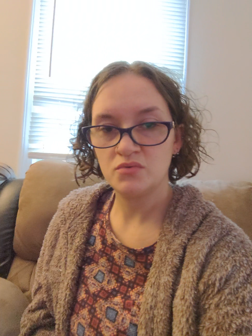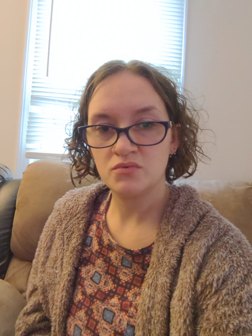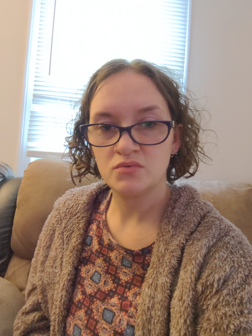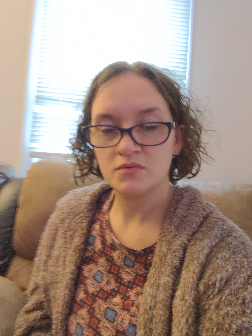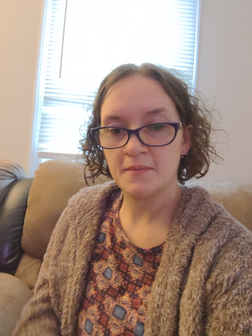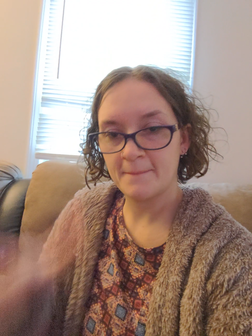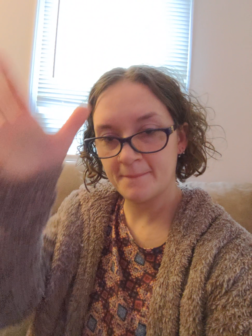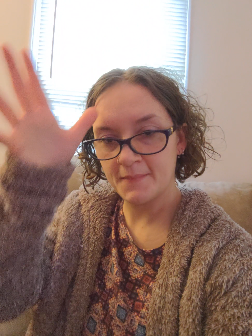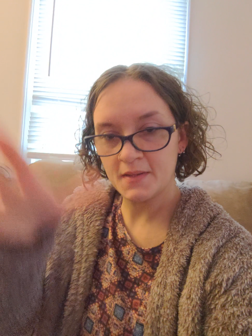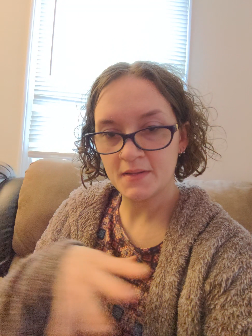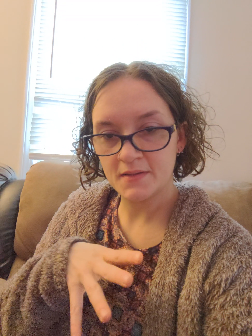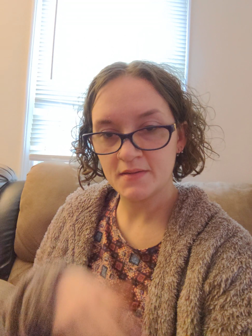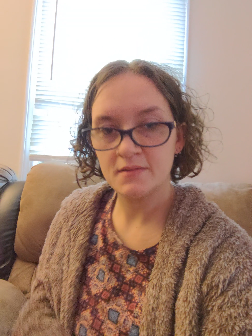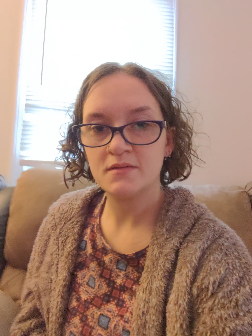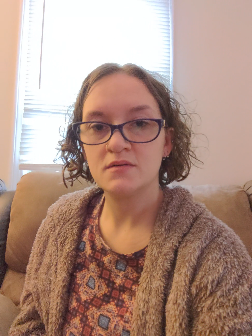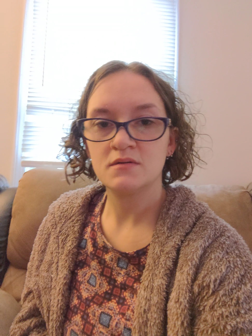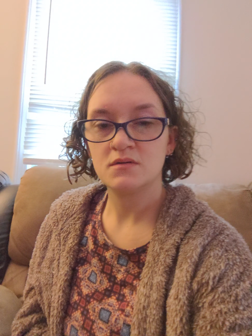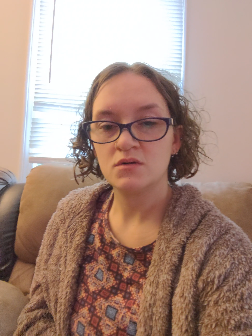man